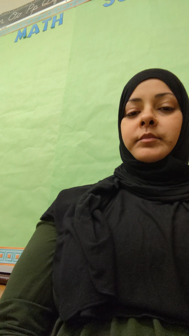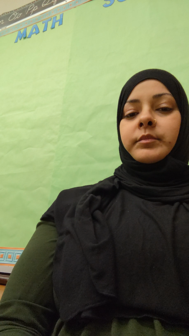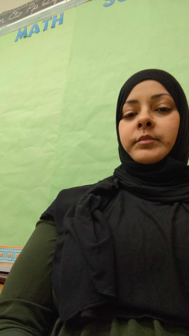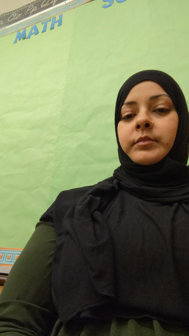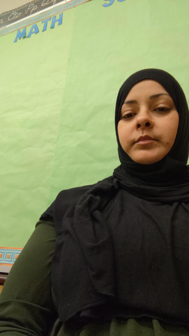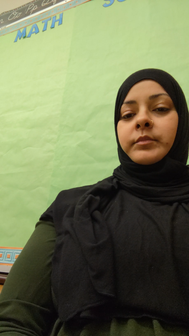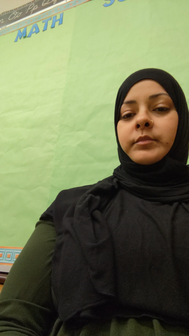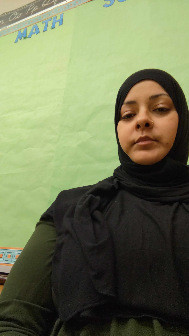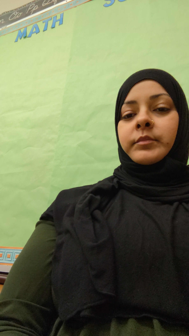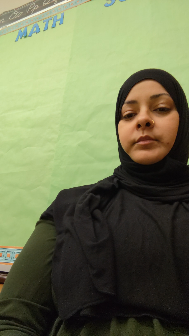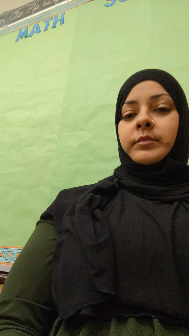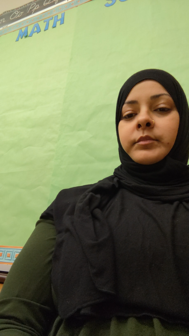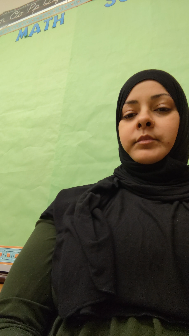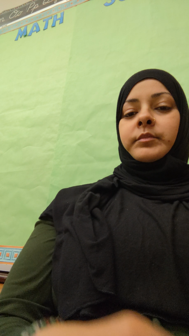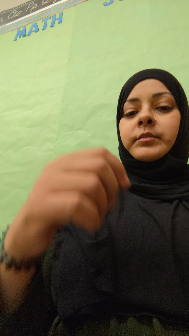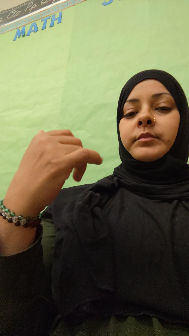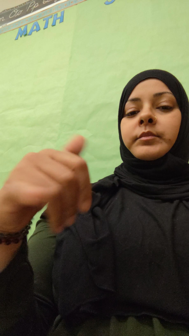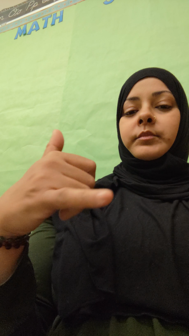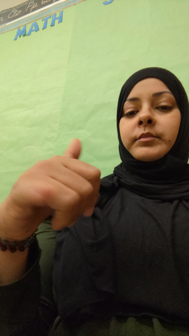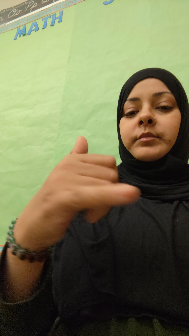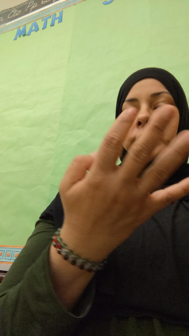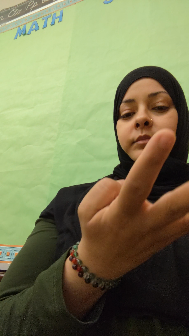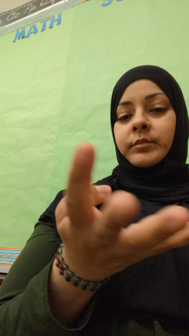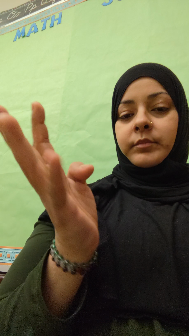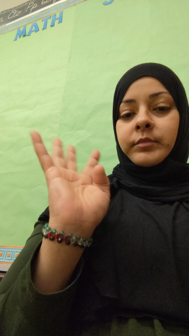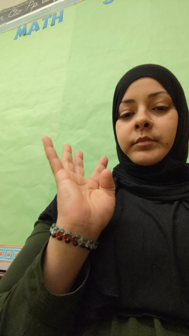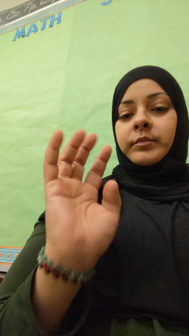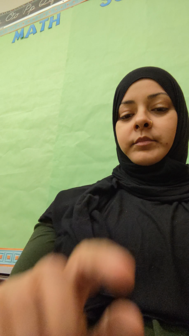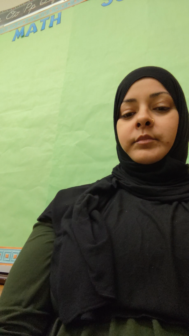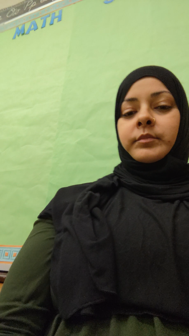playpen